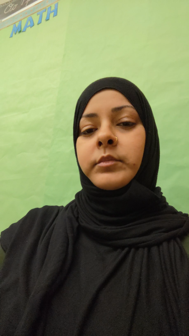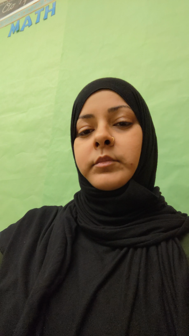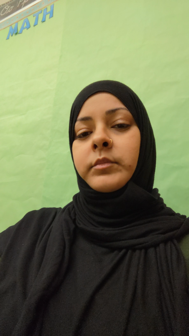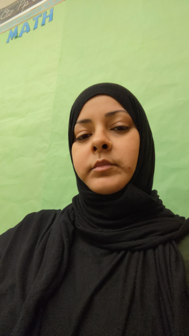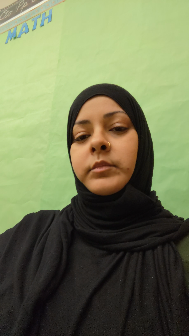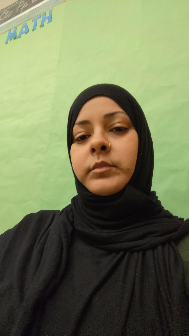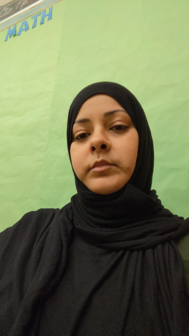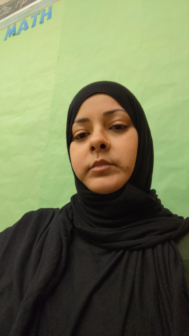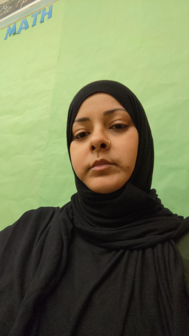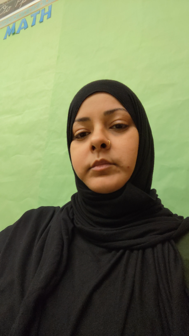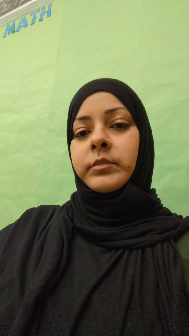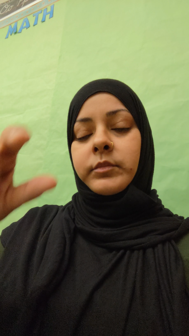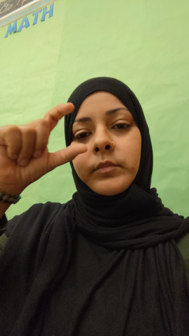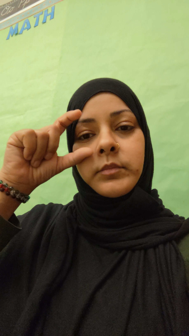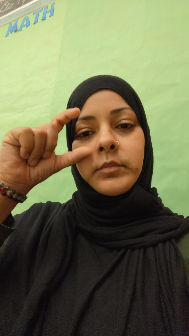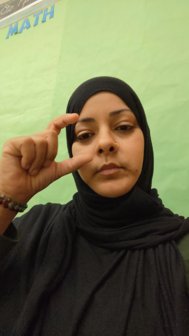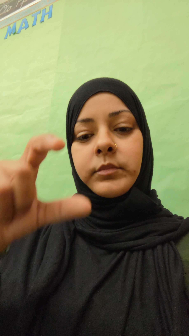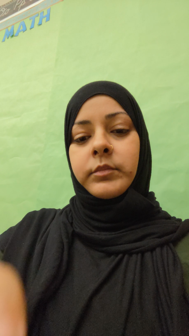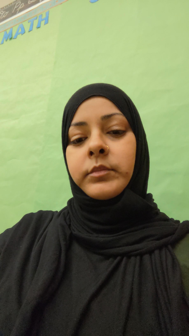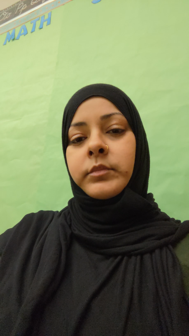glasses